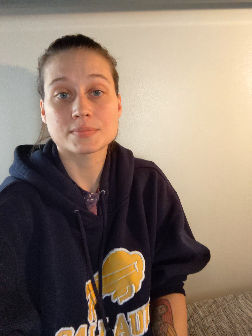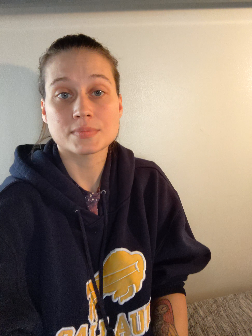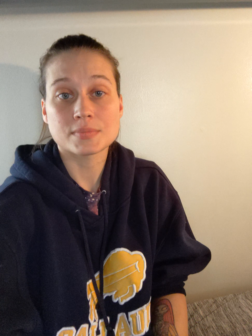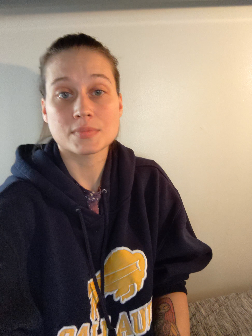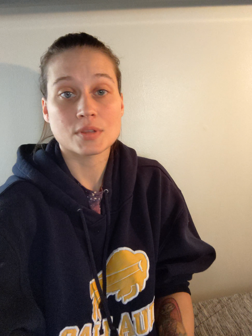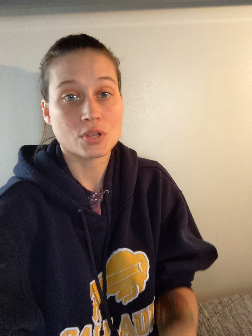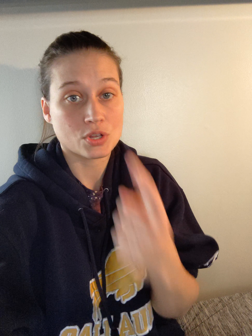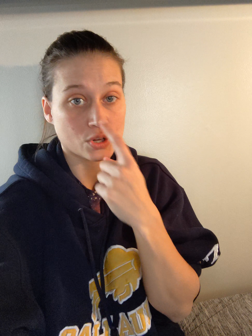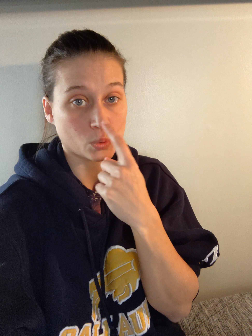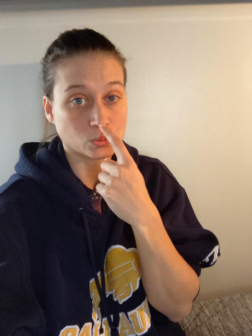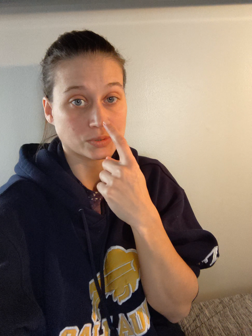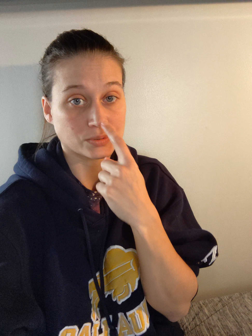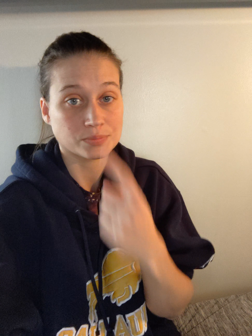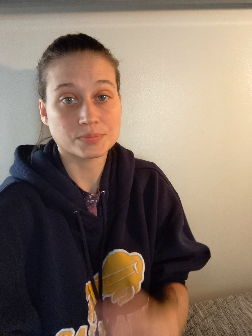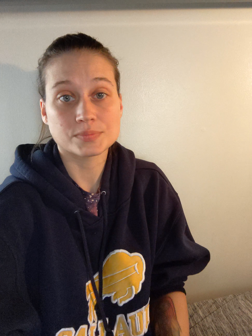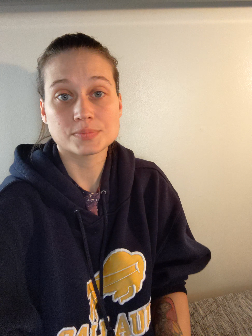nose